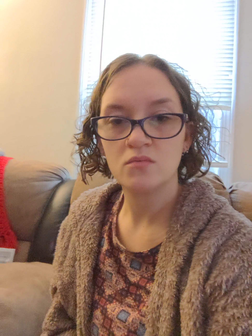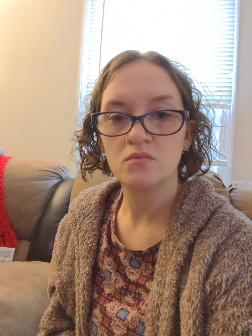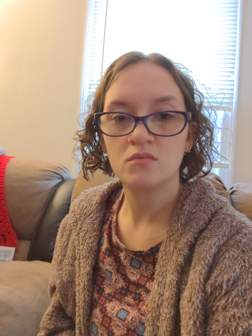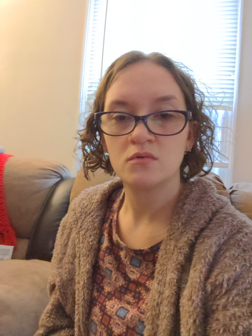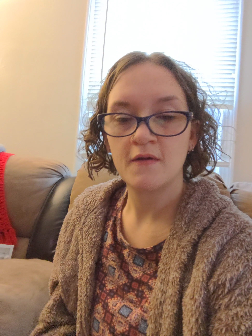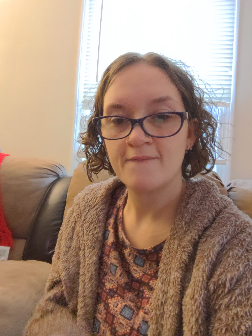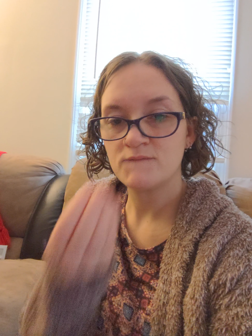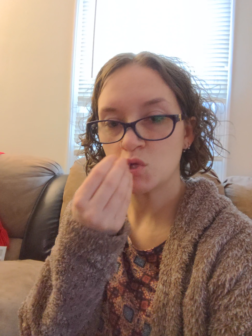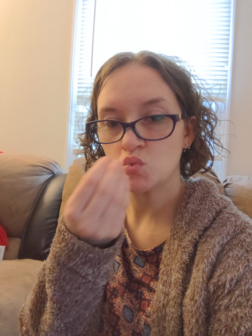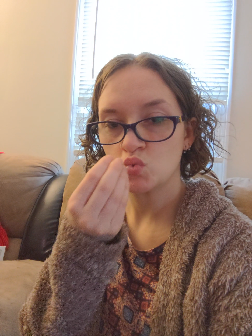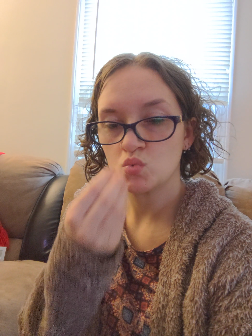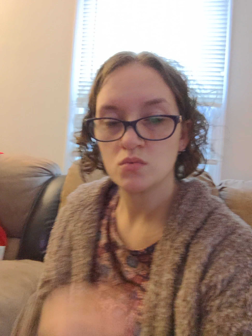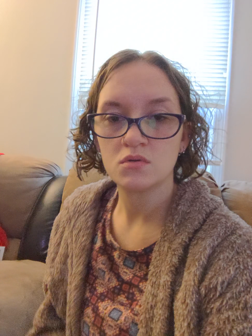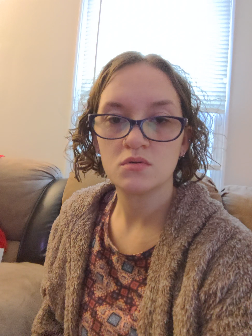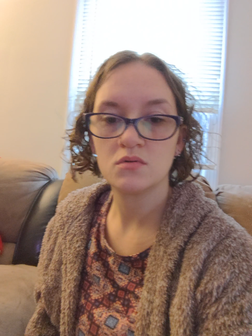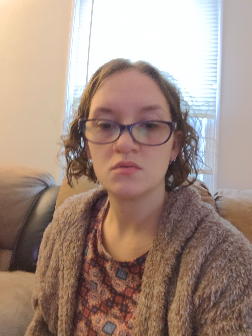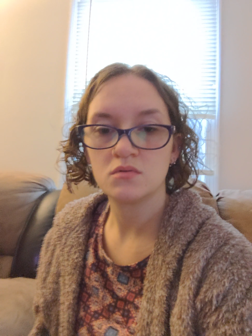food